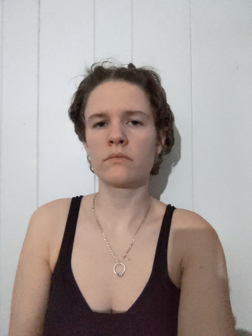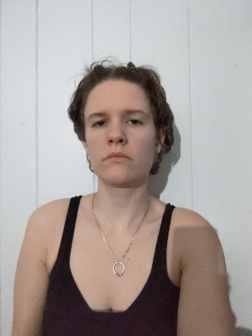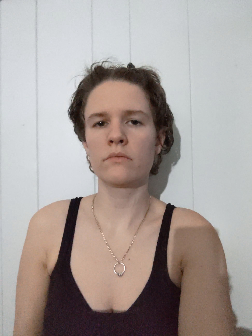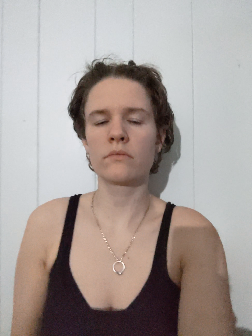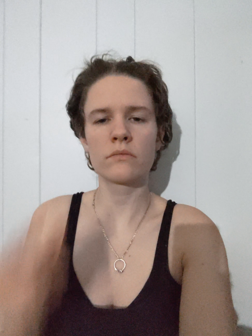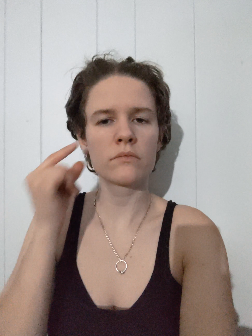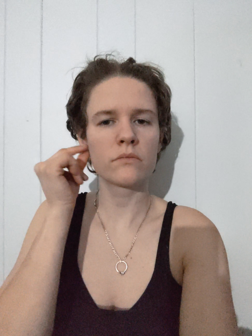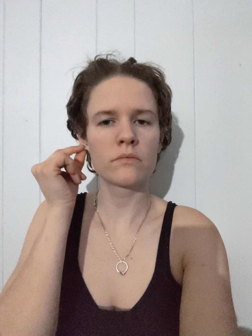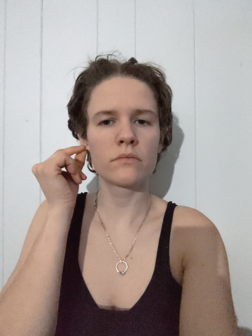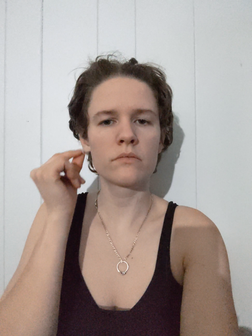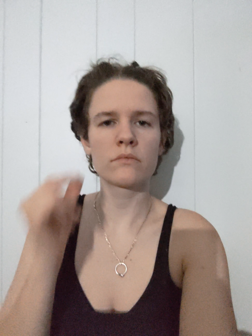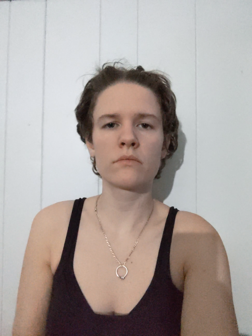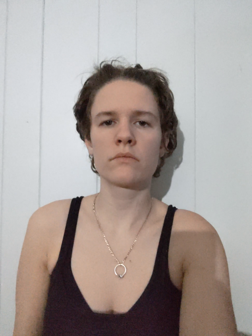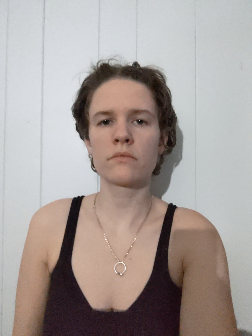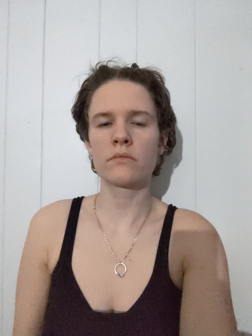ear